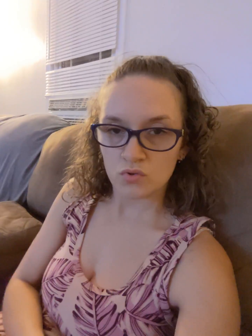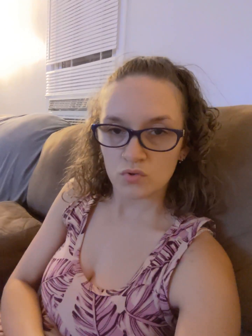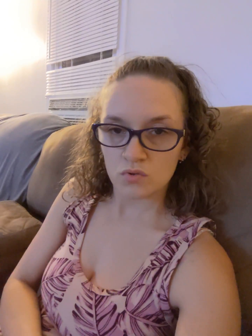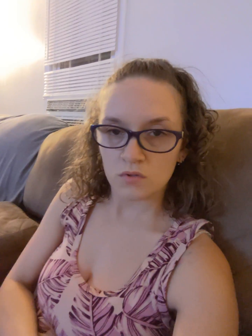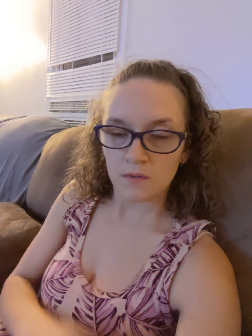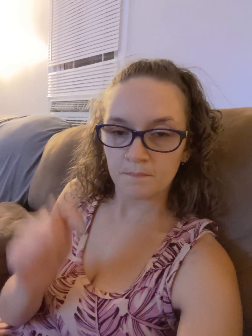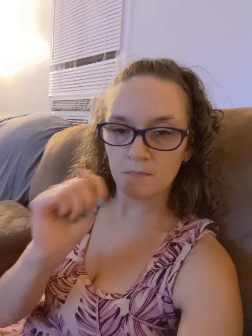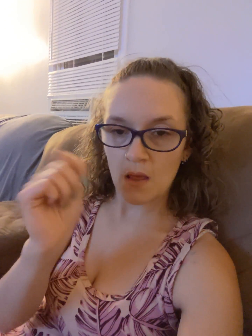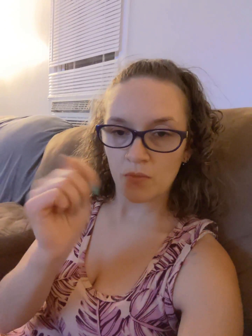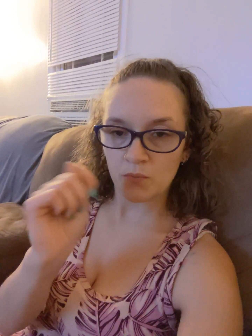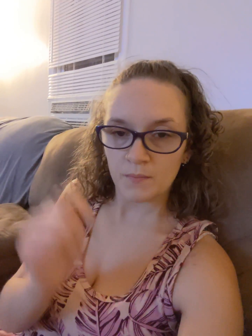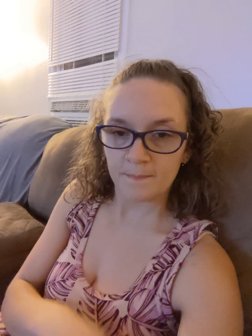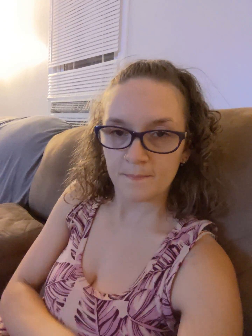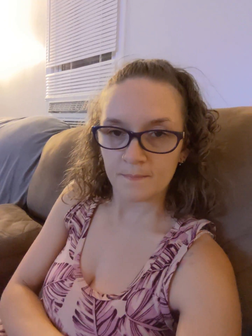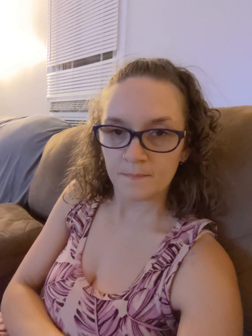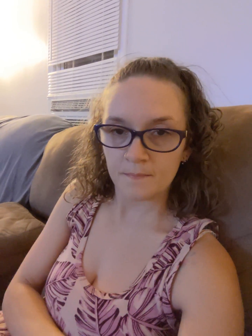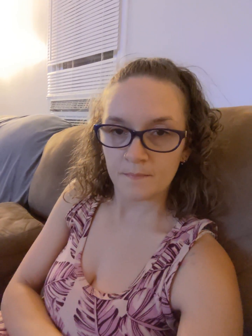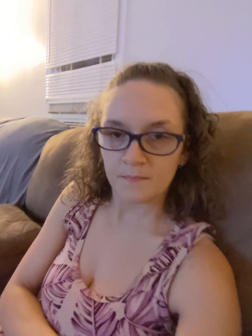bathroom